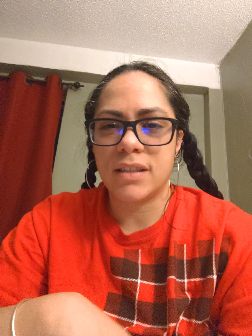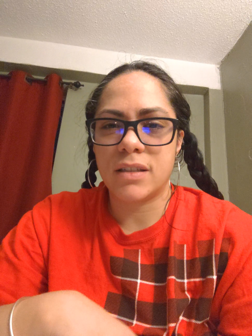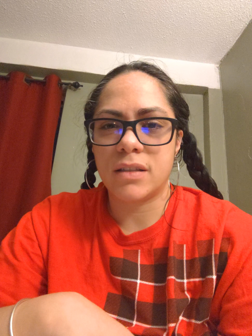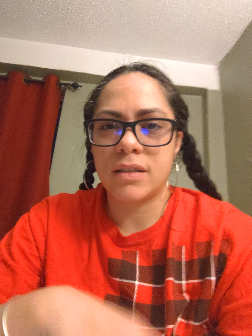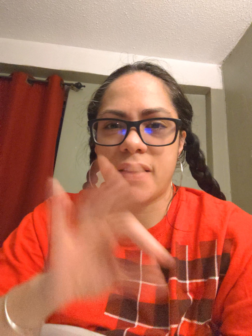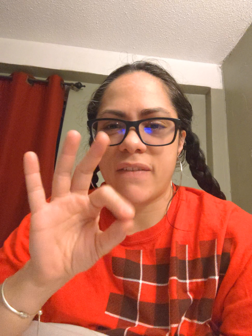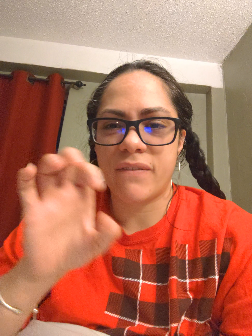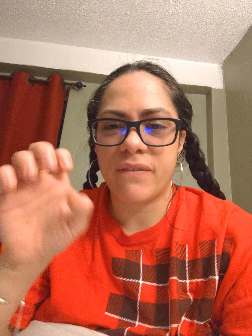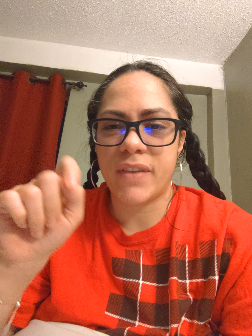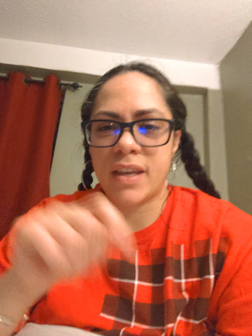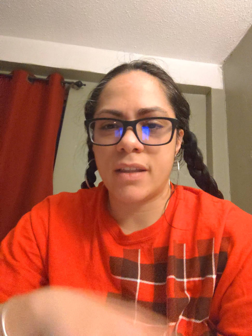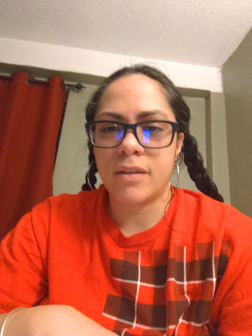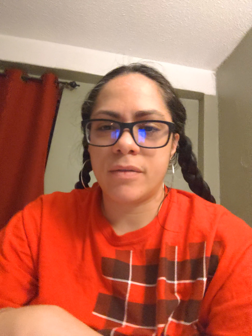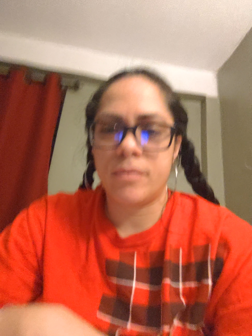feet